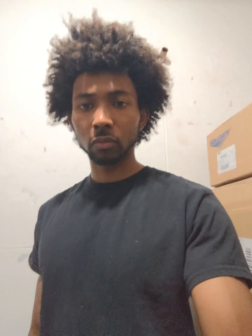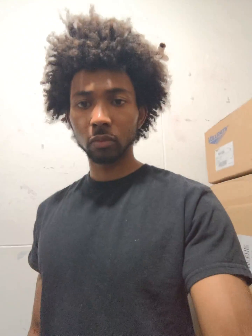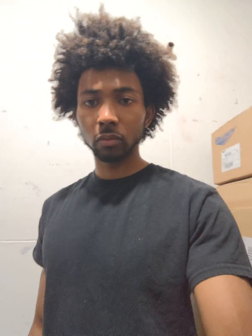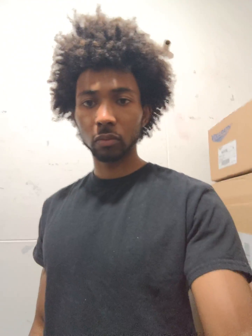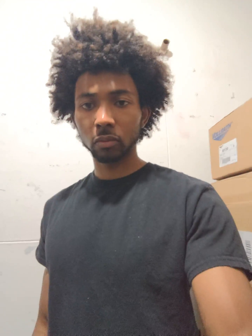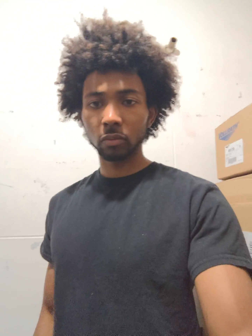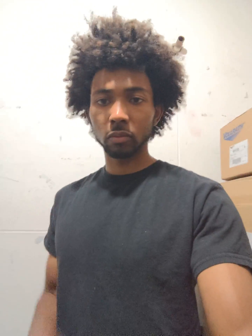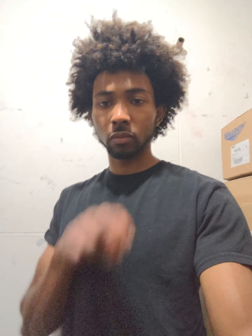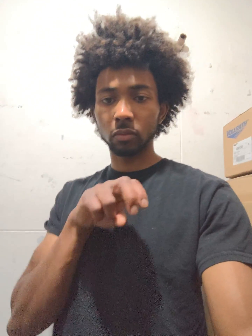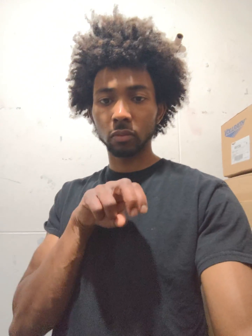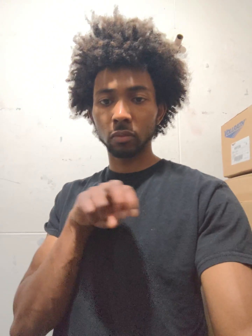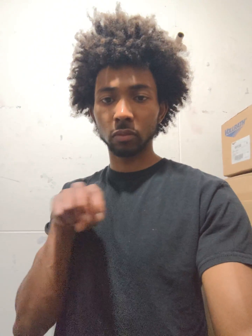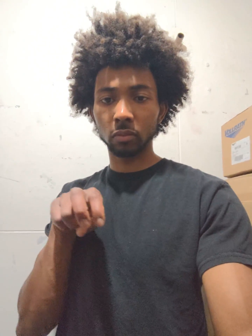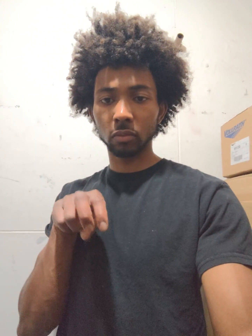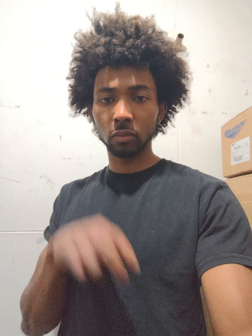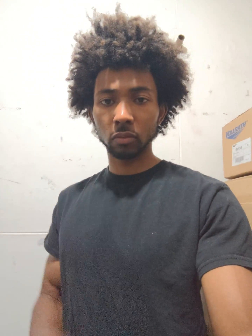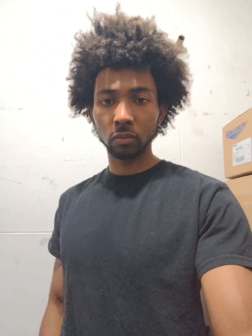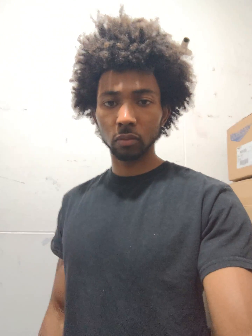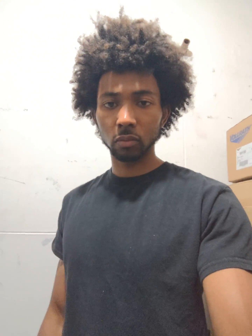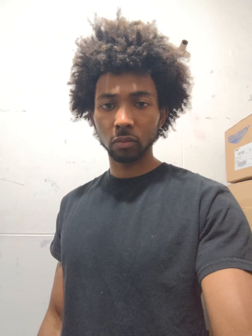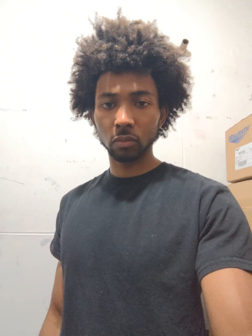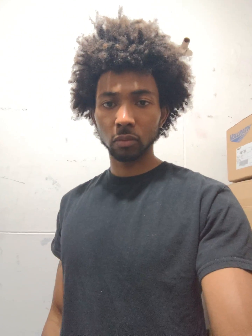bench